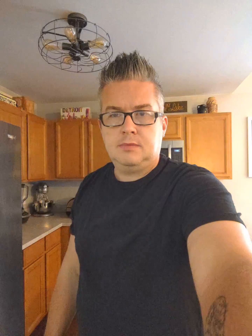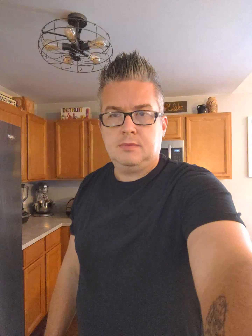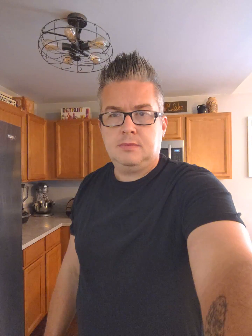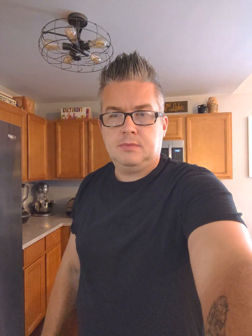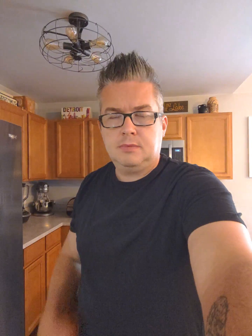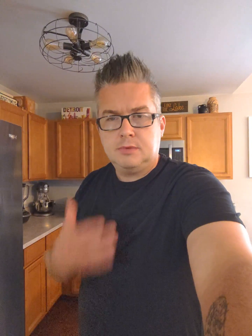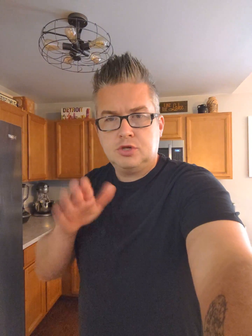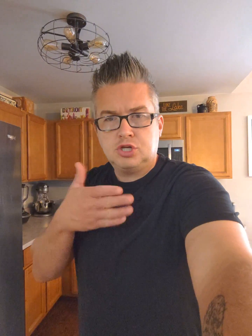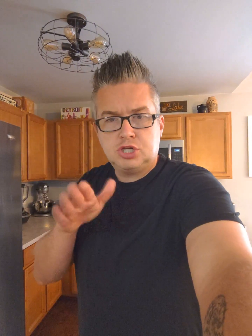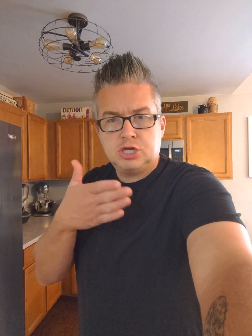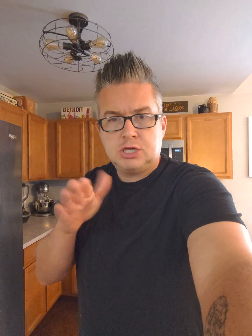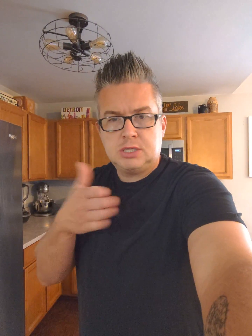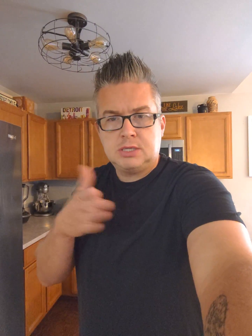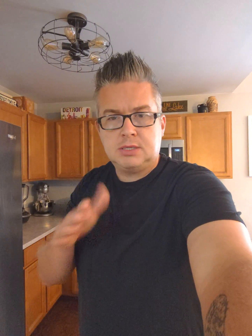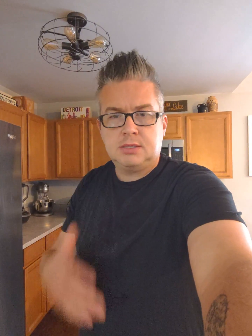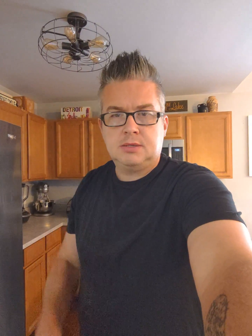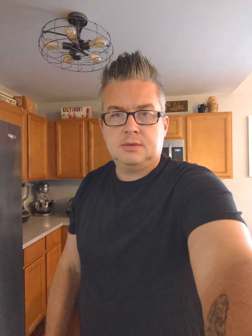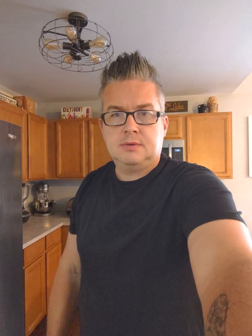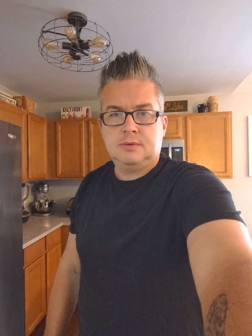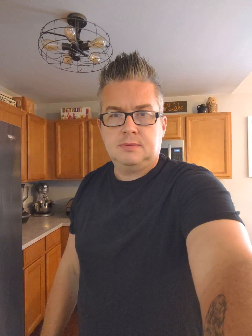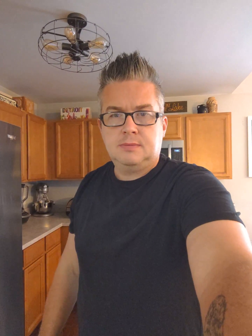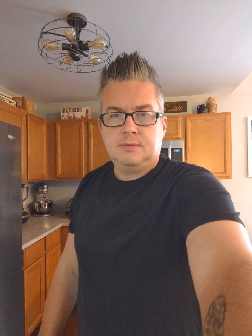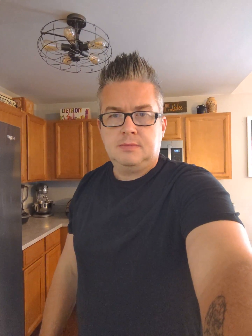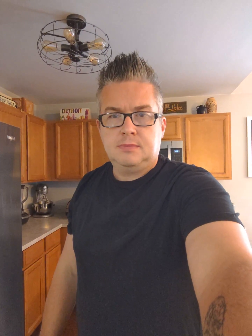share